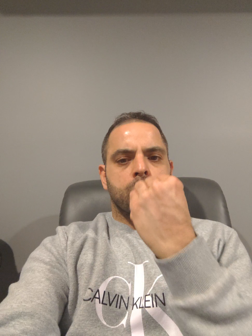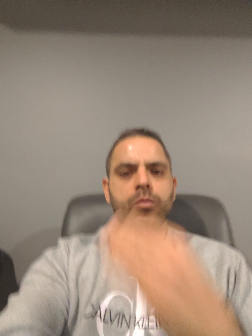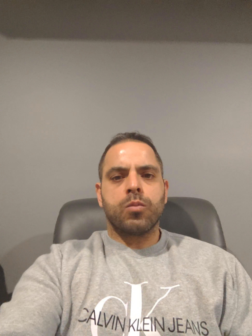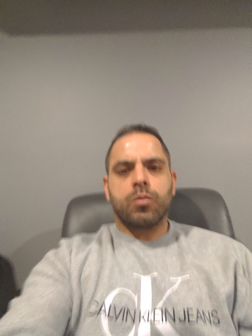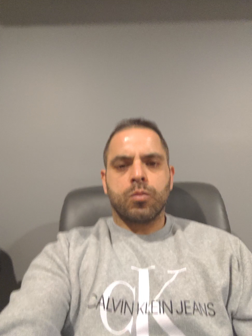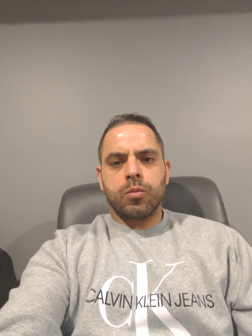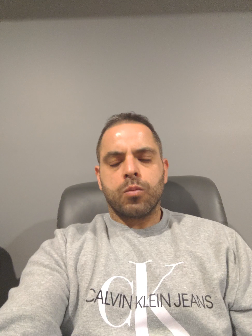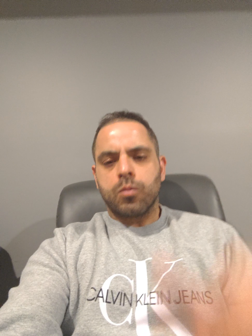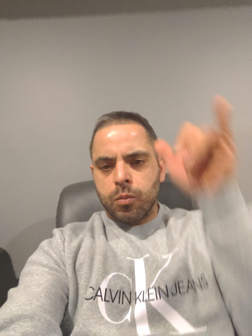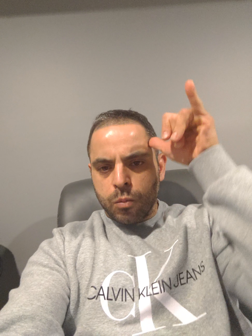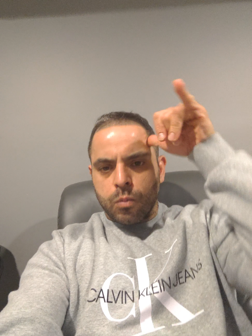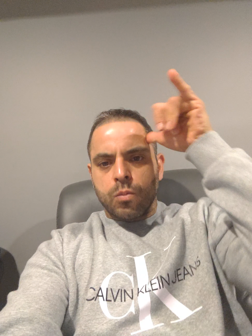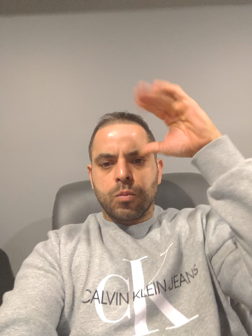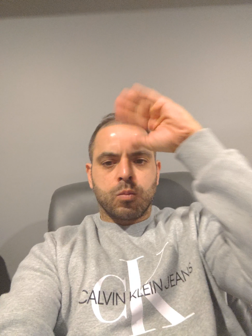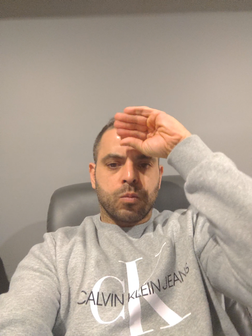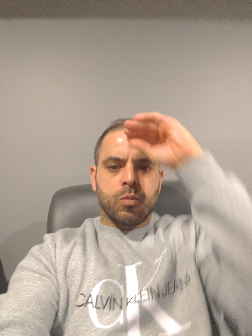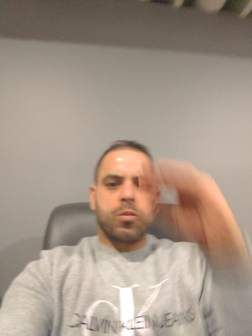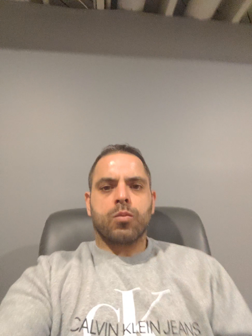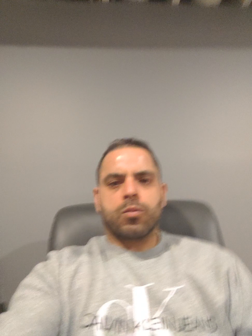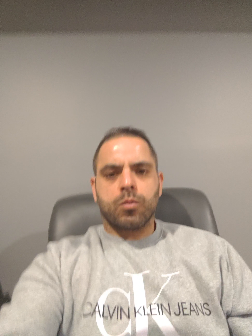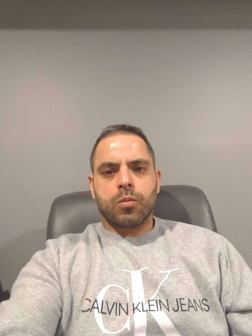cowboy